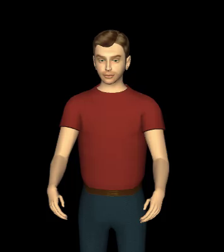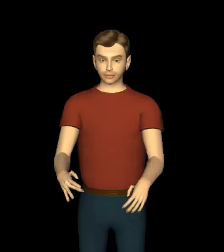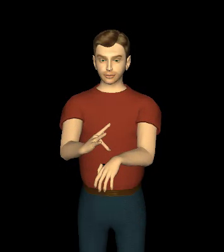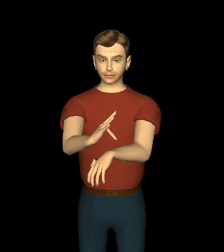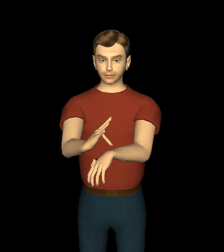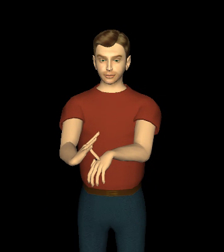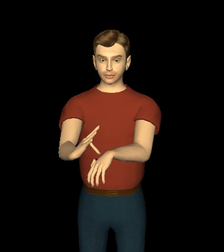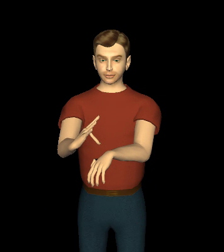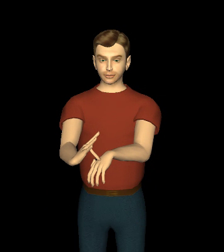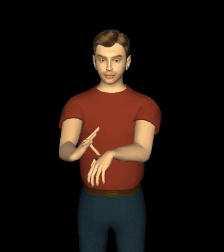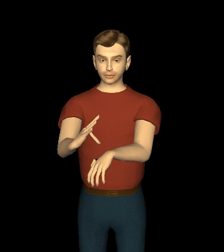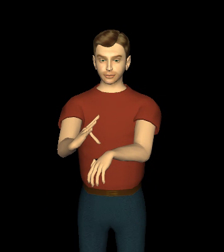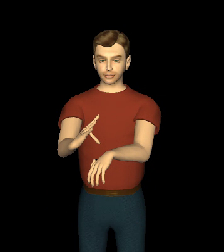يلمس